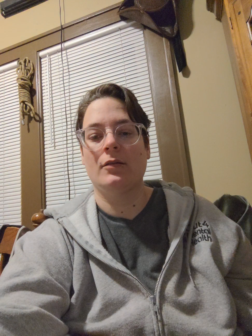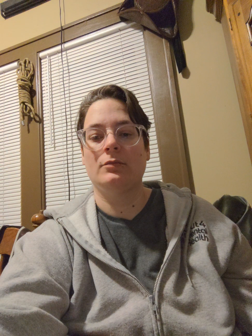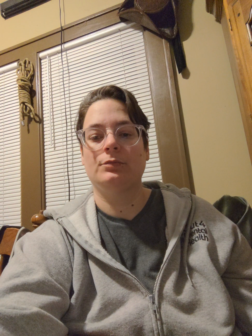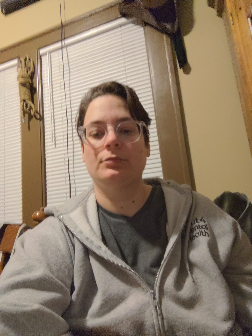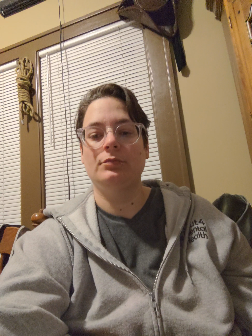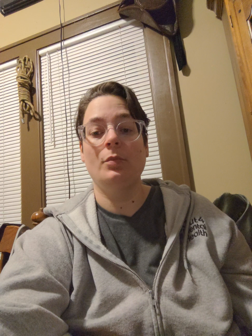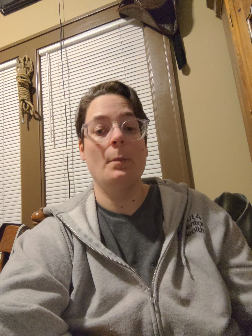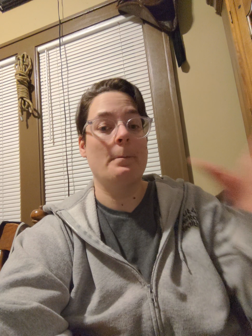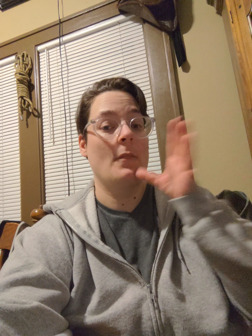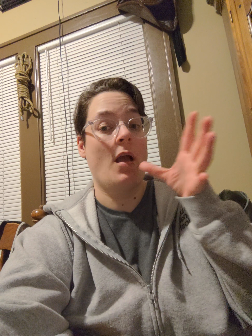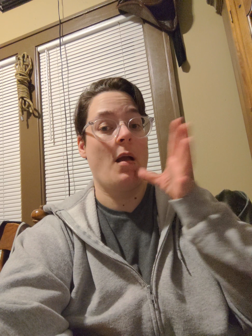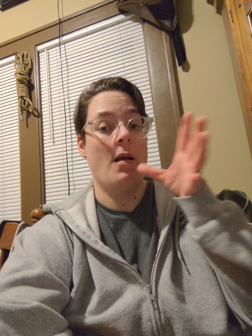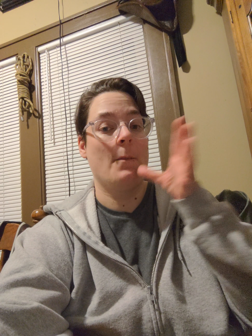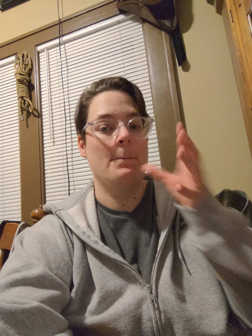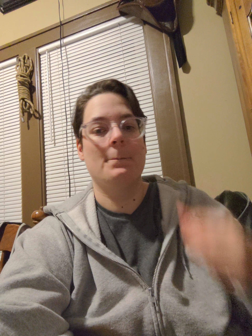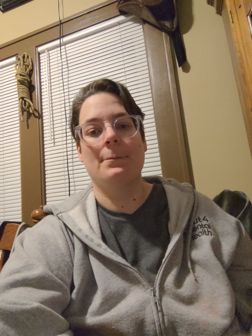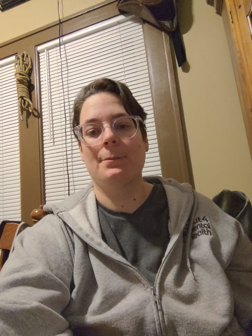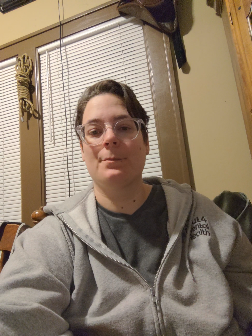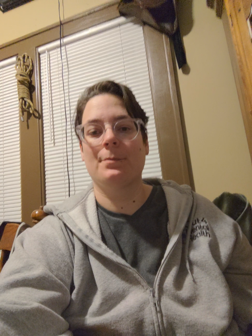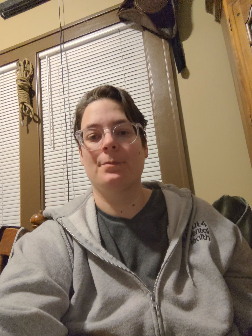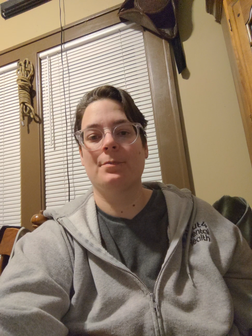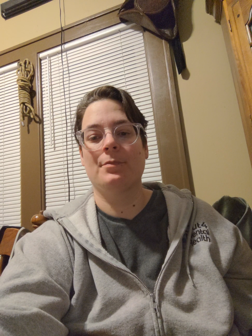mom